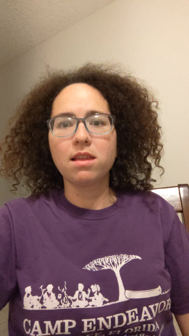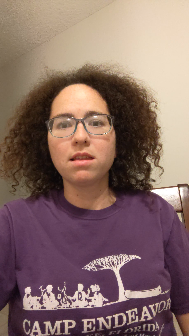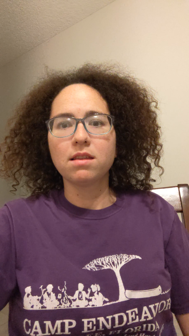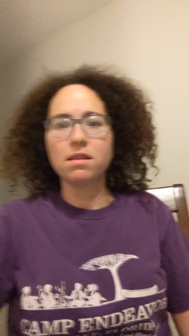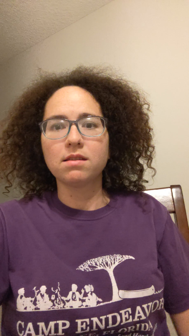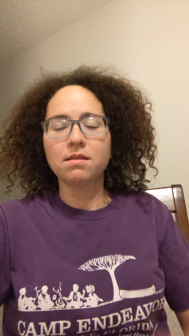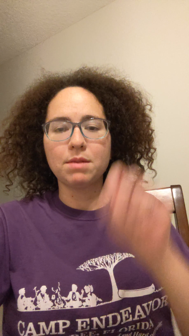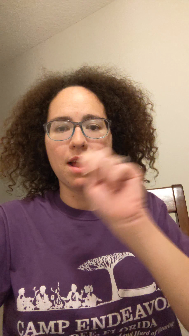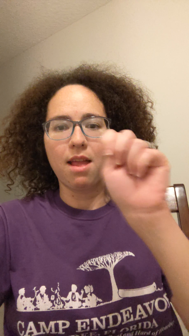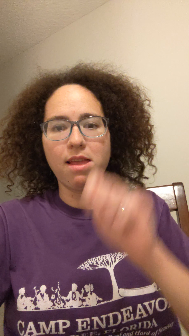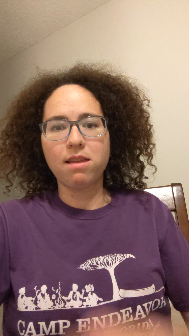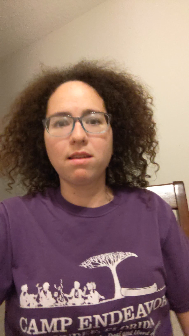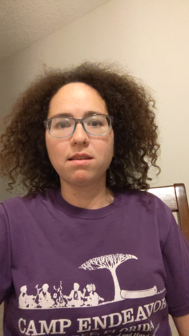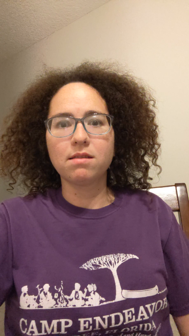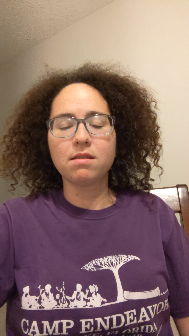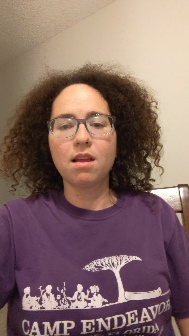bathroom